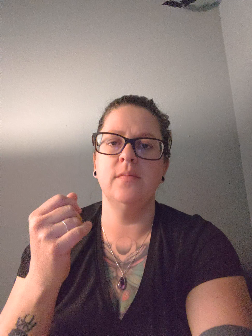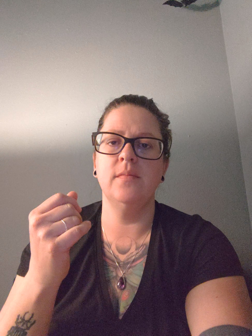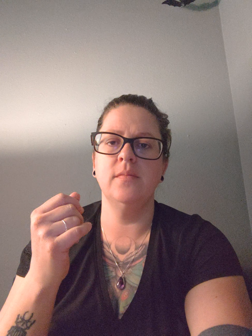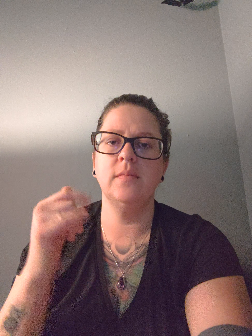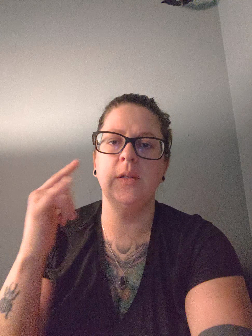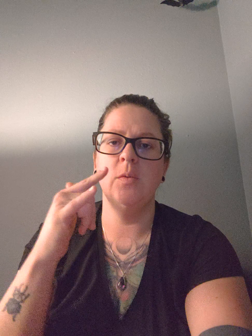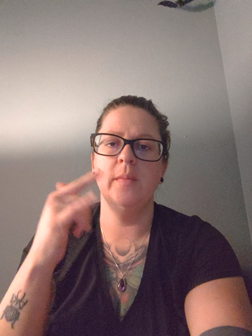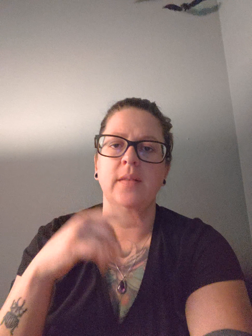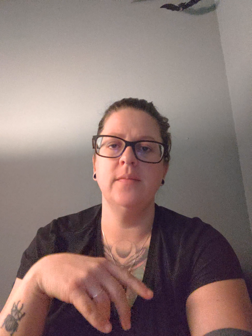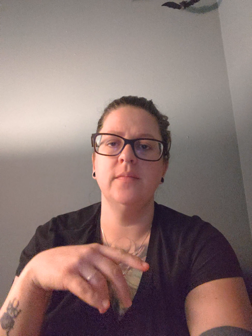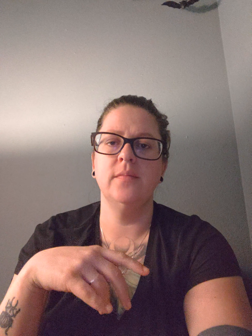airplane